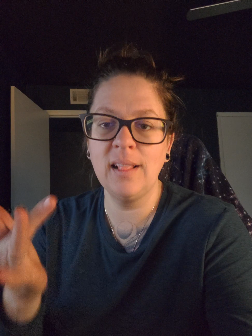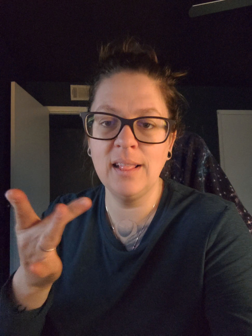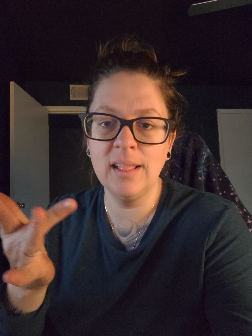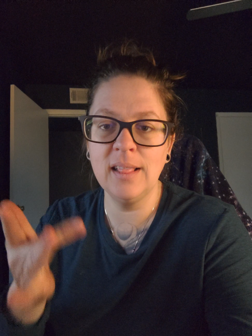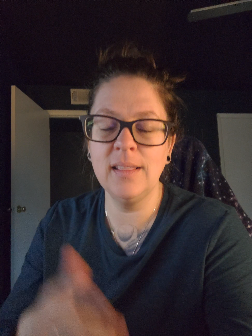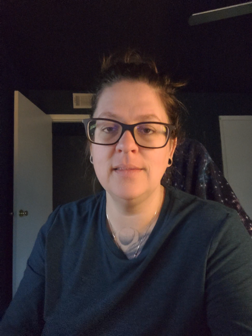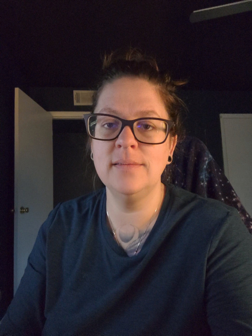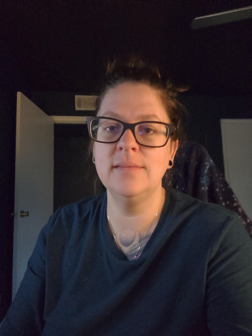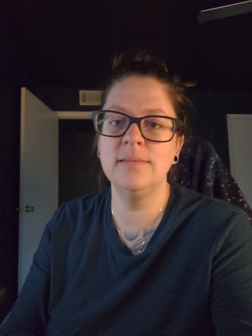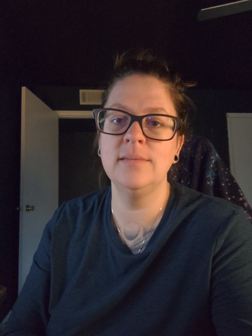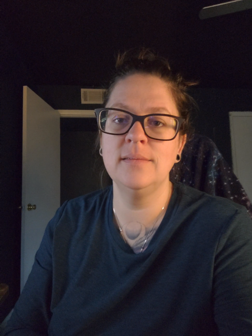yucky